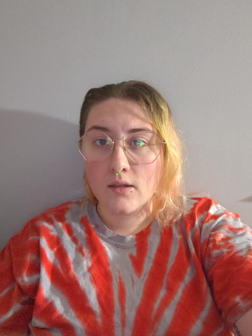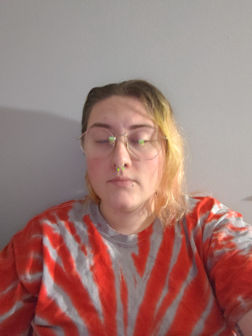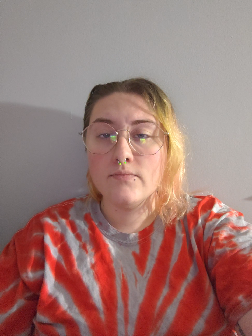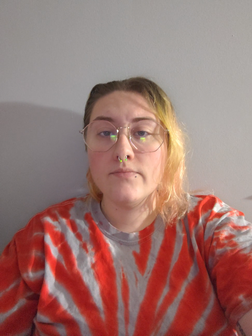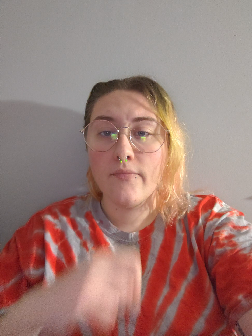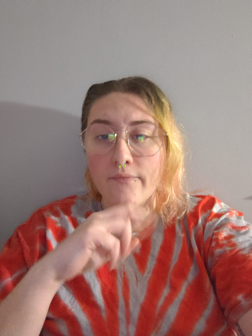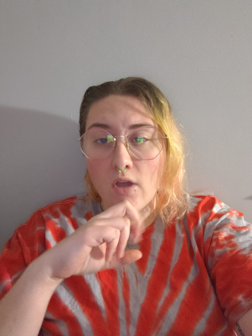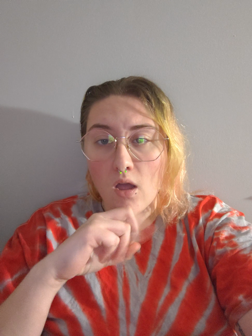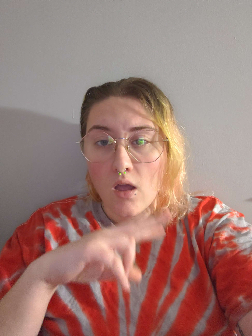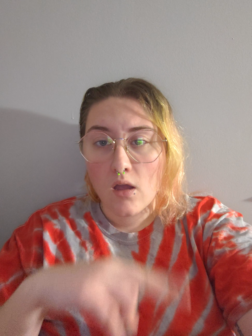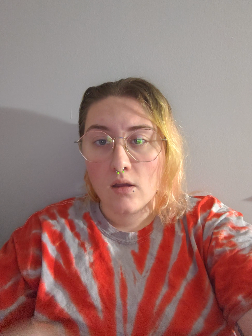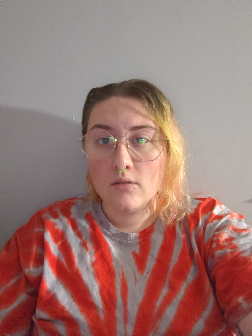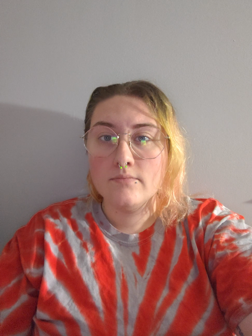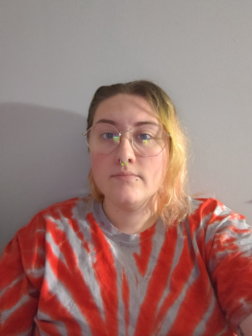frog